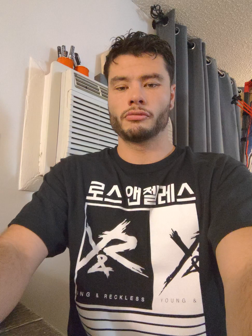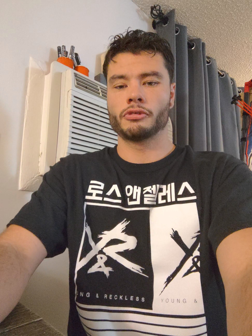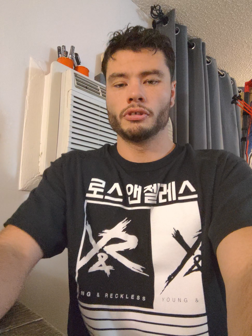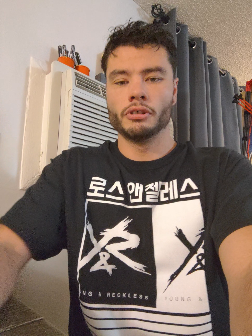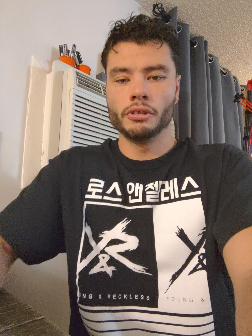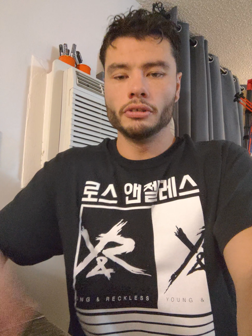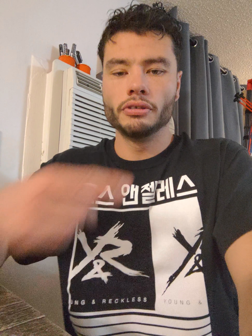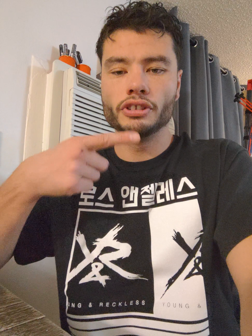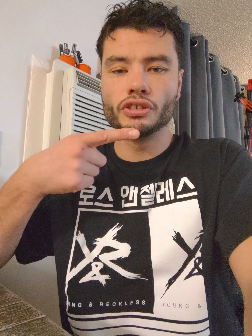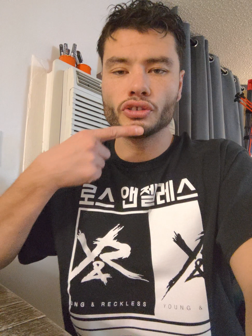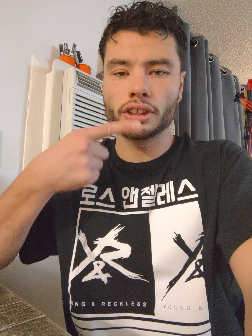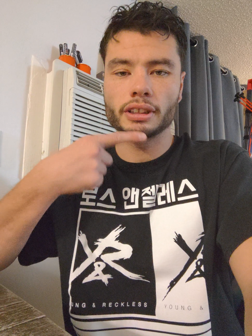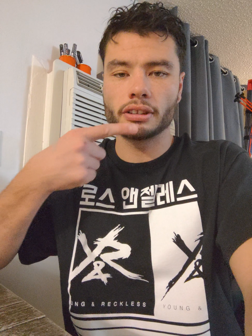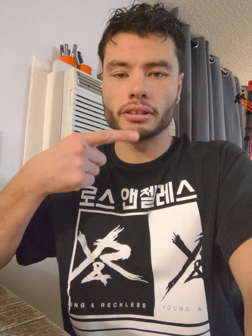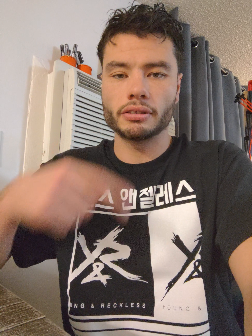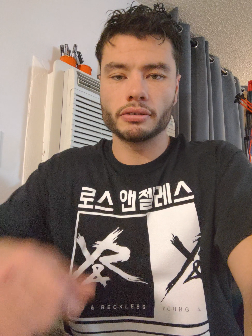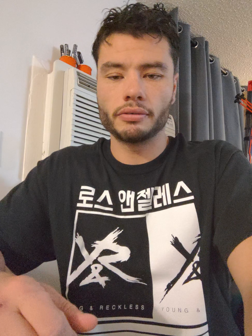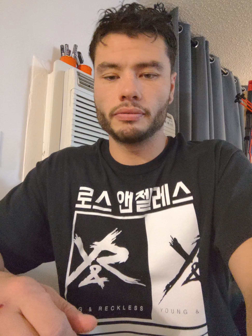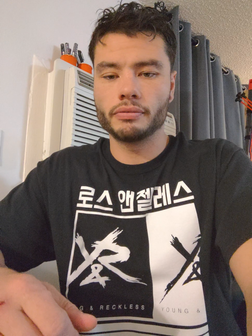chin